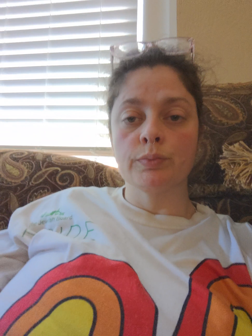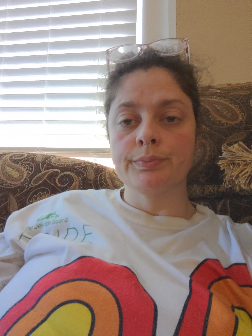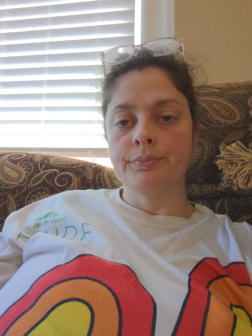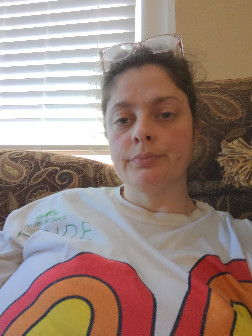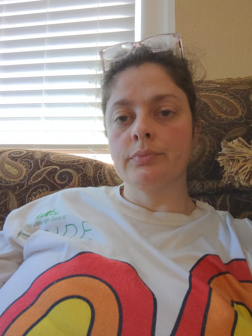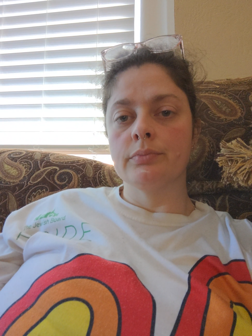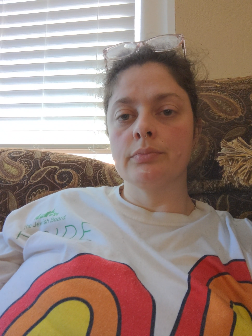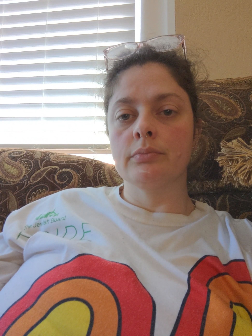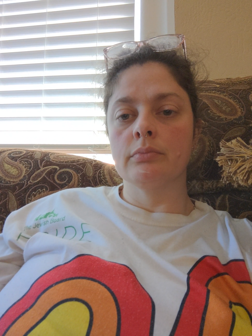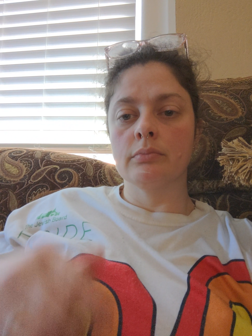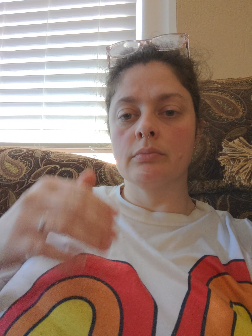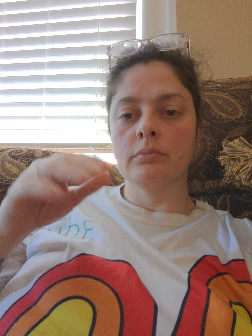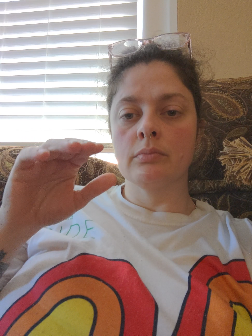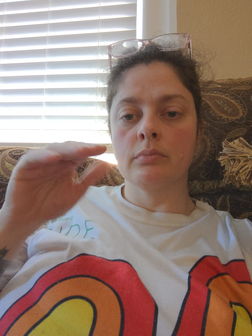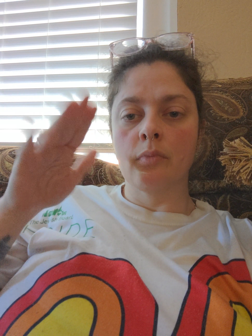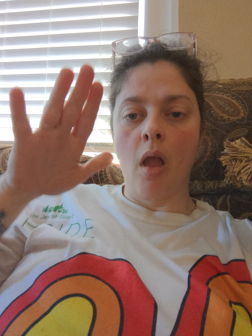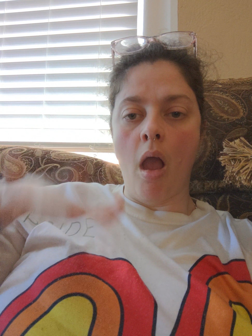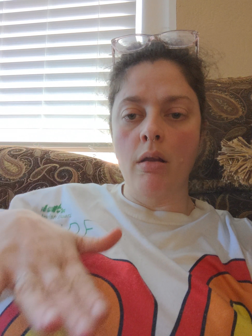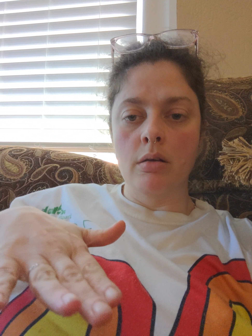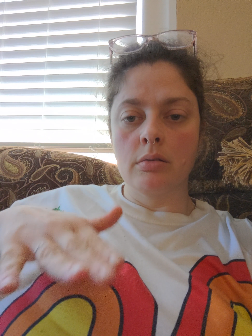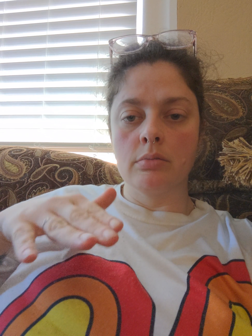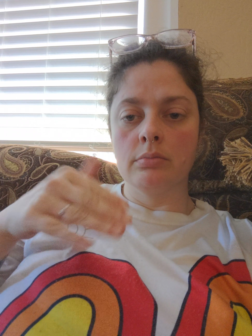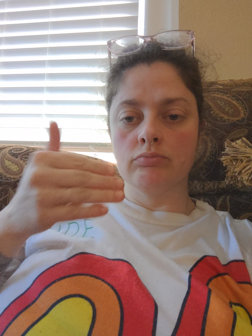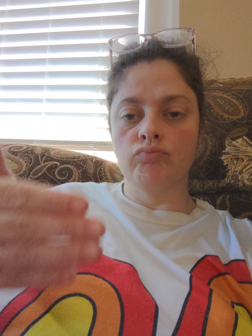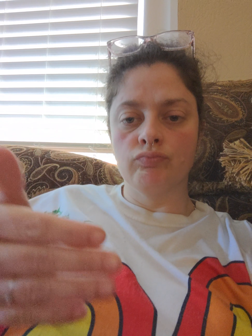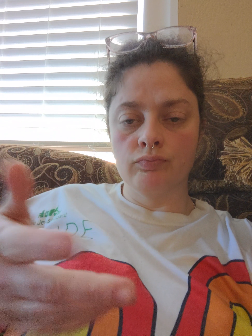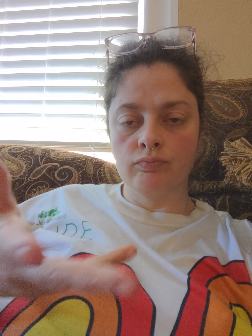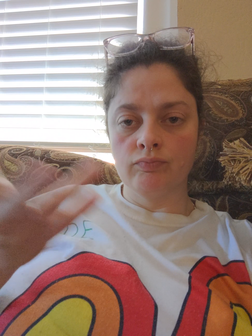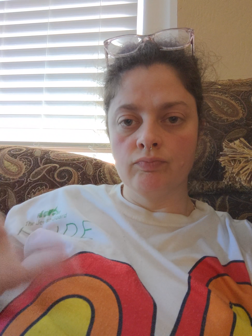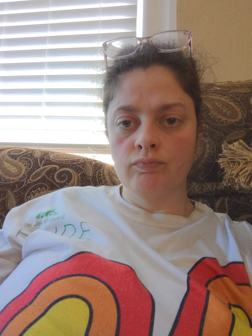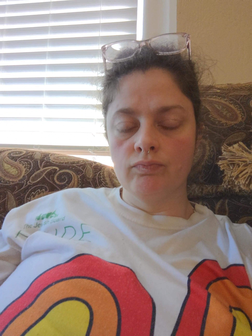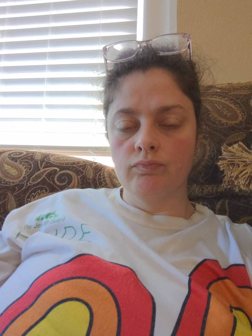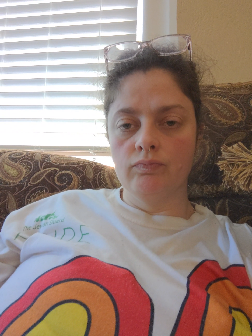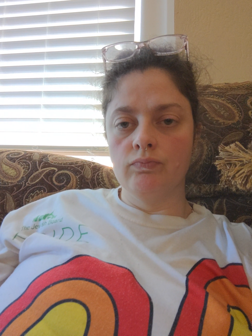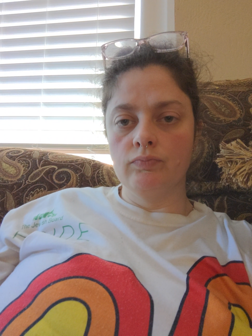on